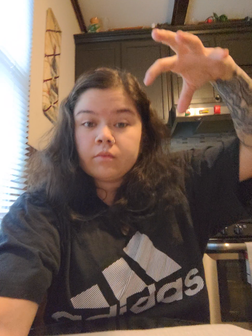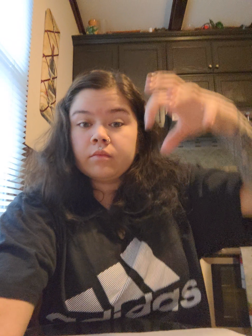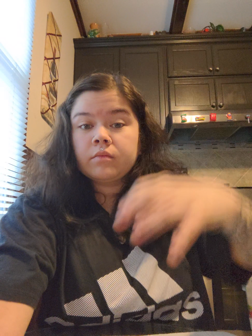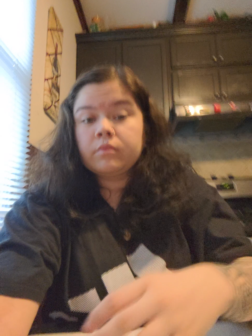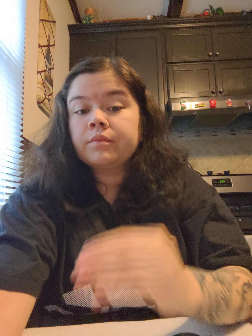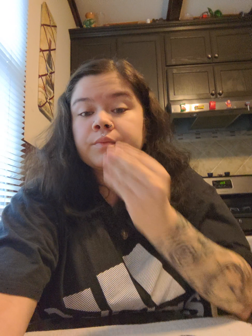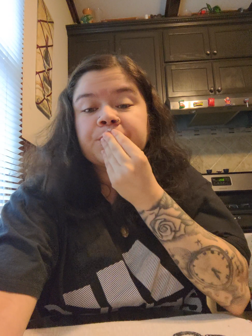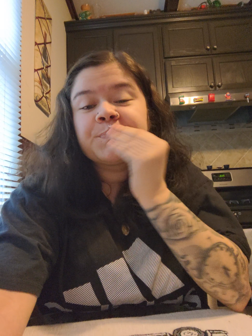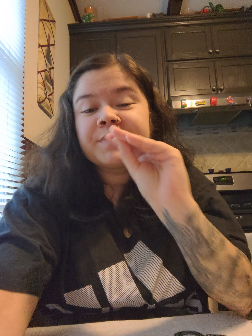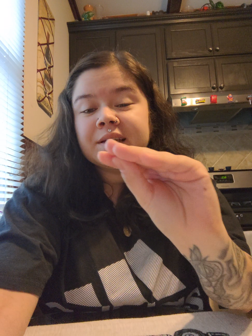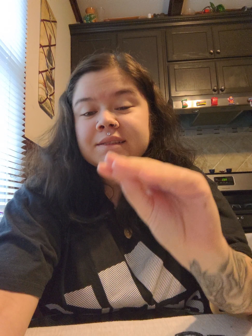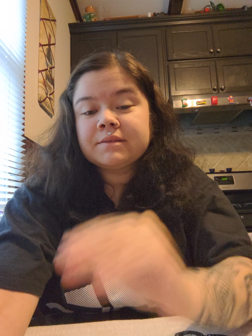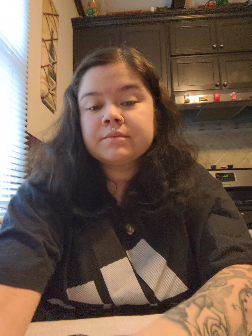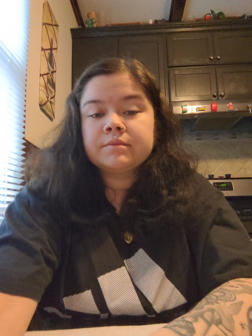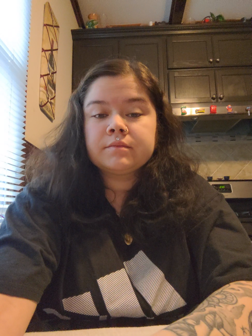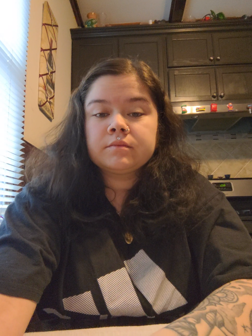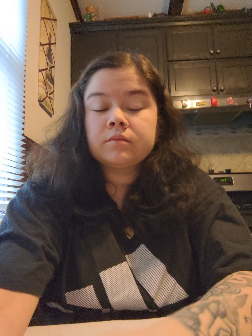kiss